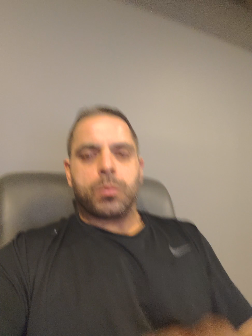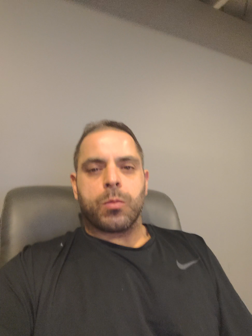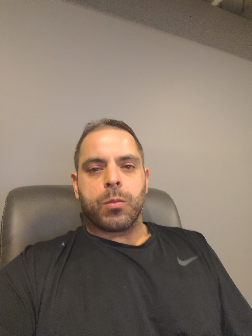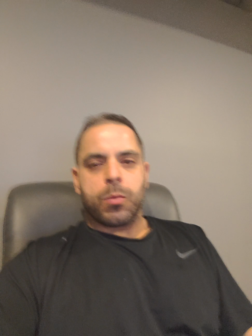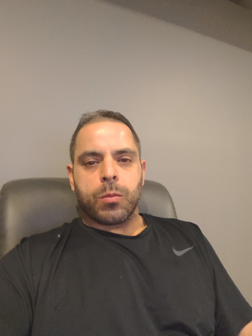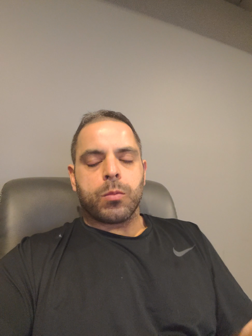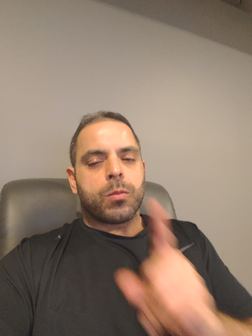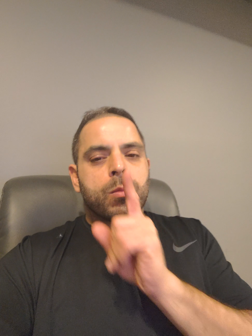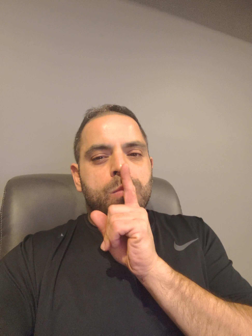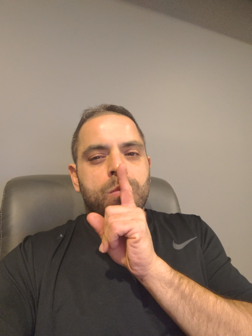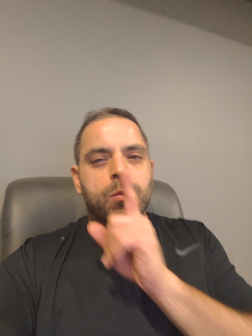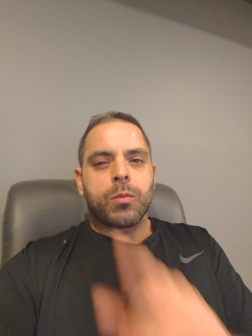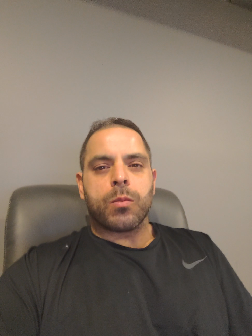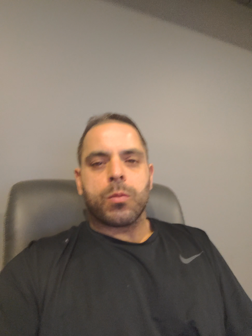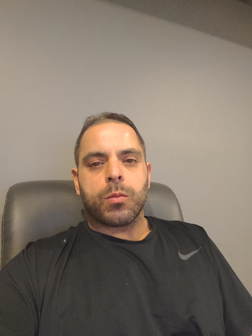shhh